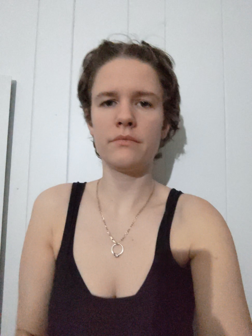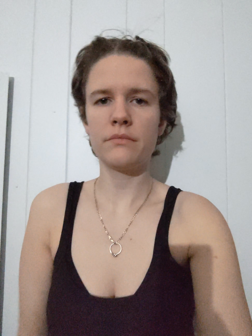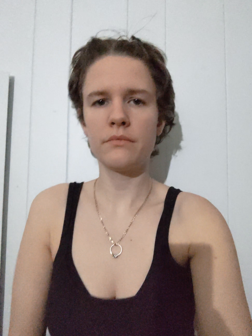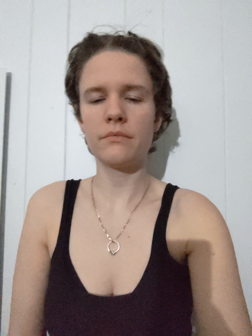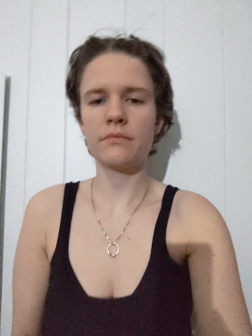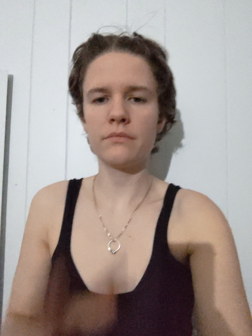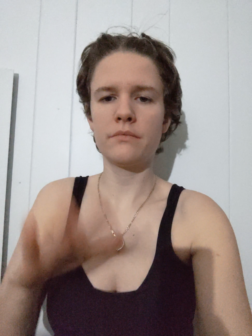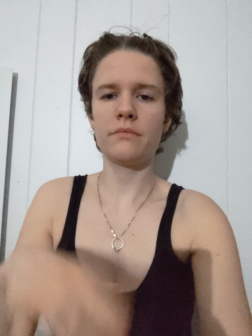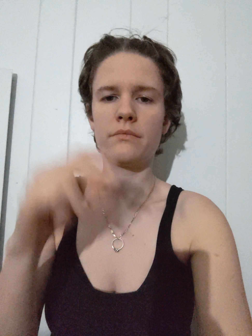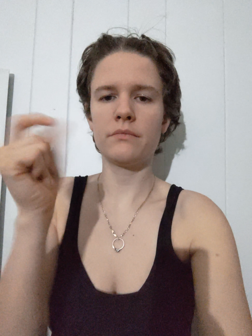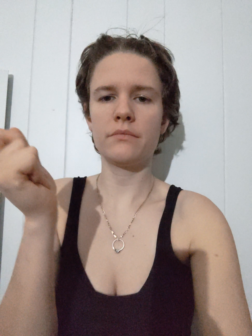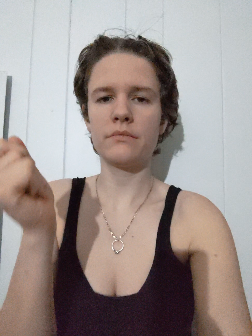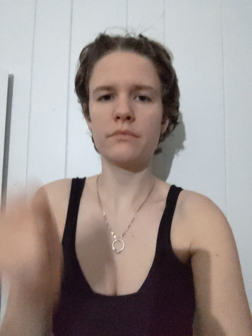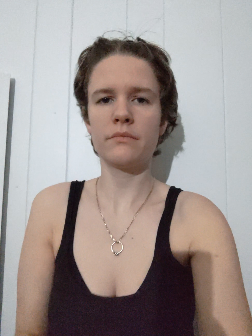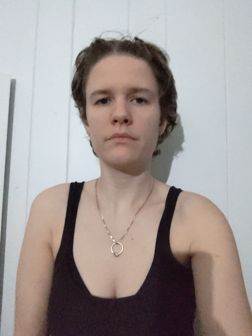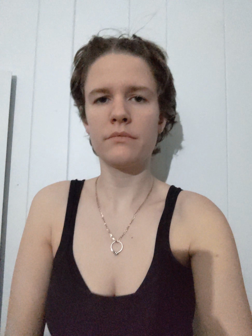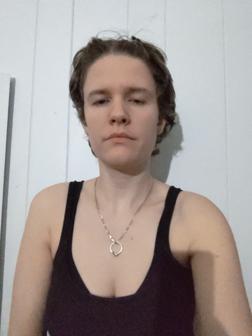dog